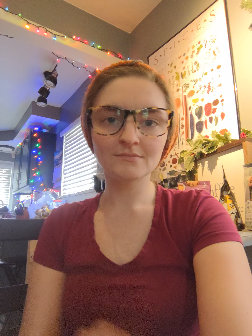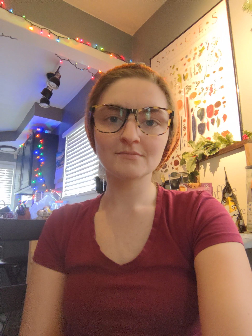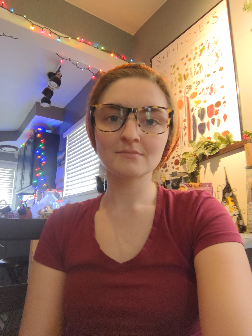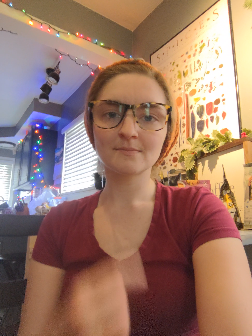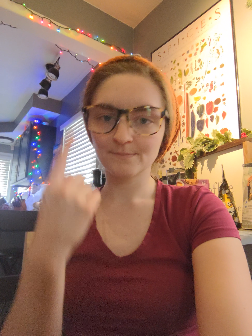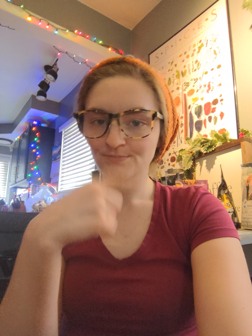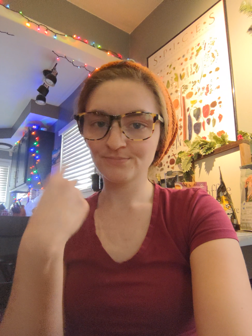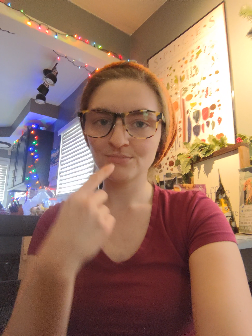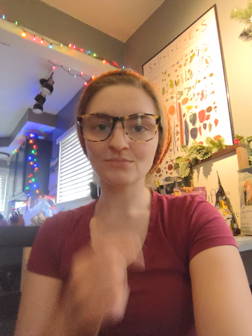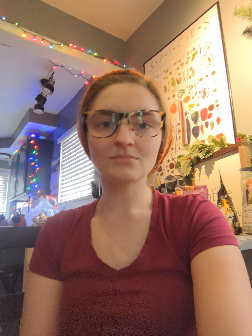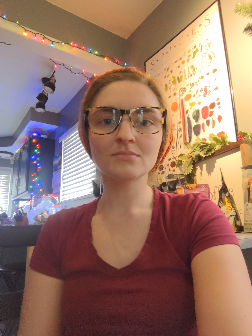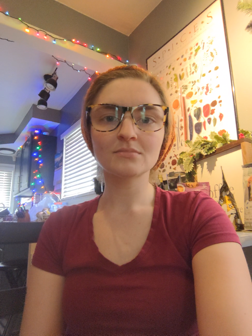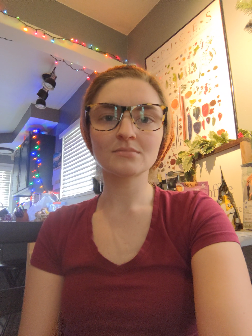face